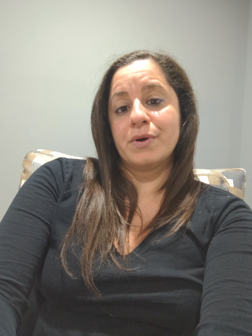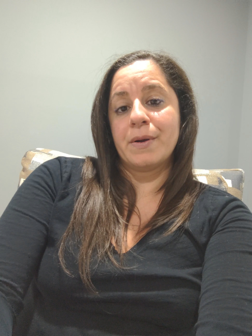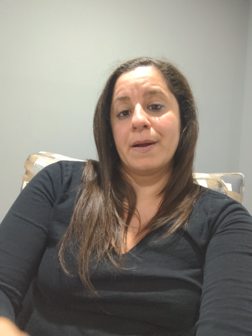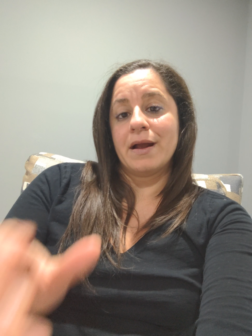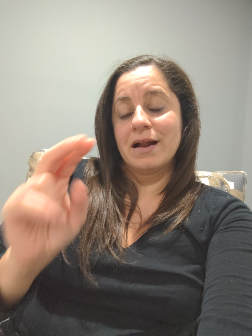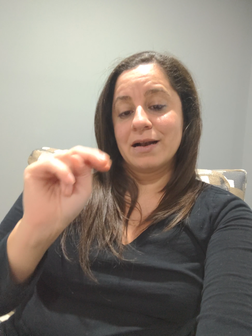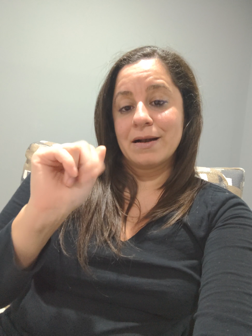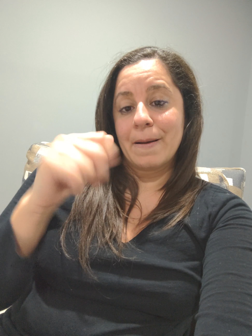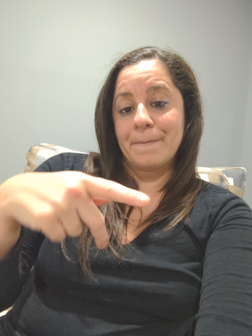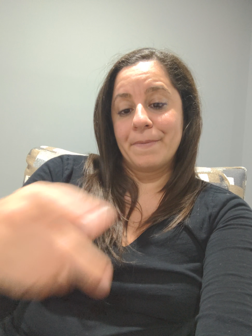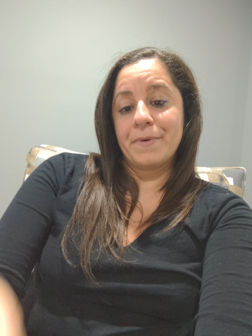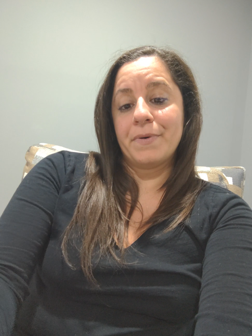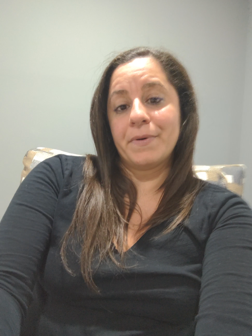nap